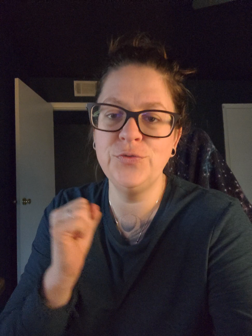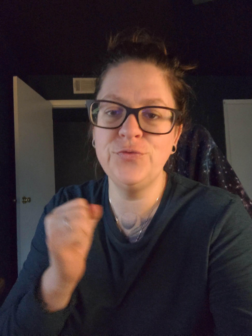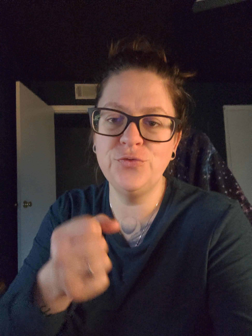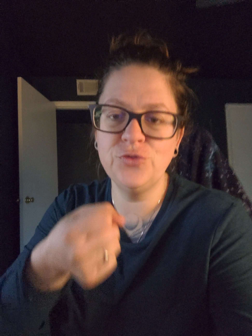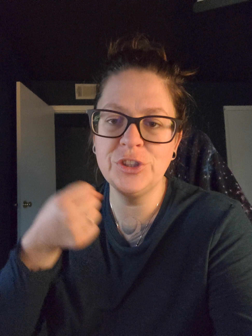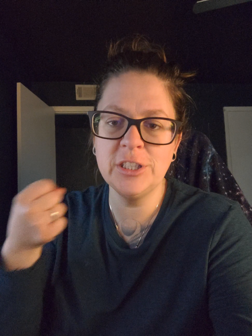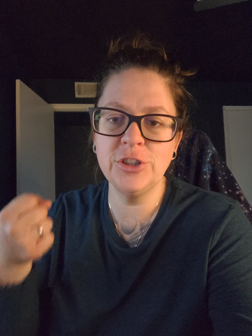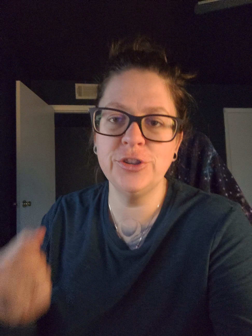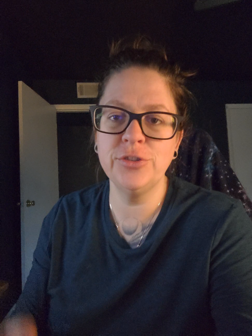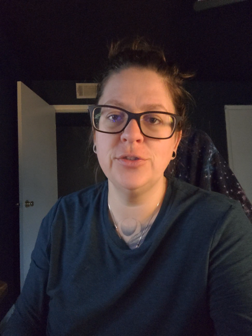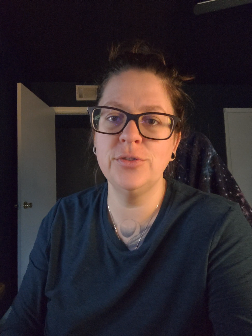refrigerator